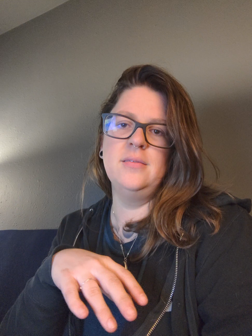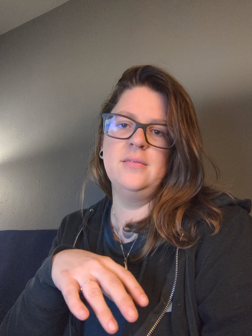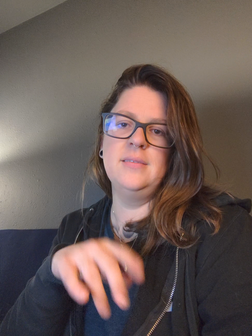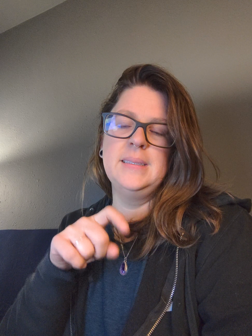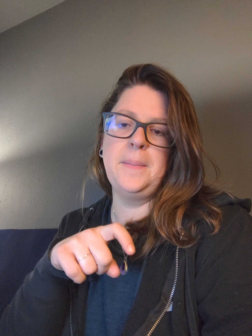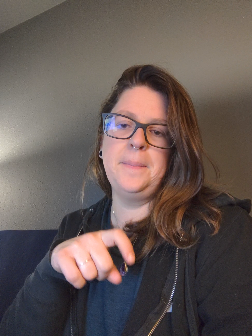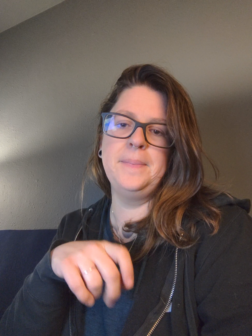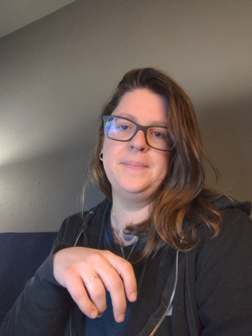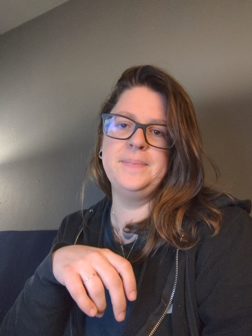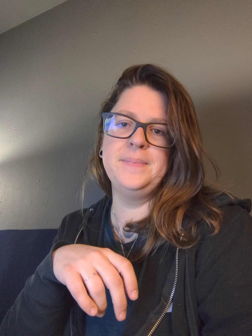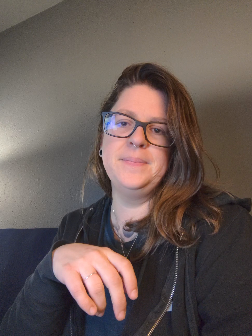time